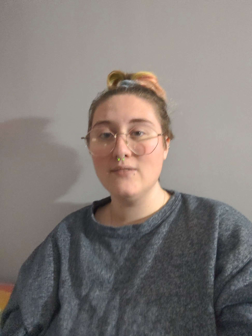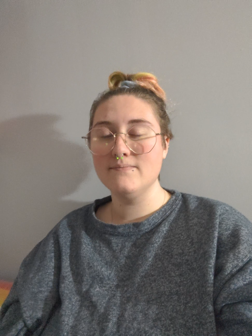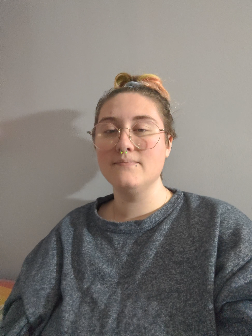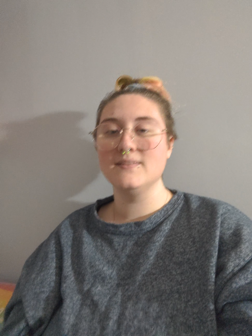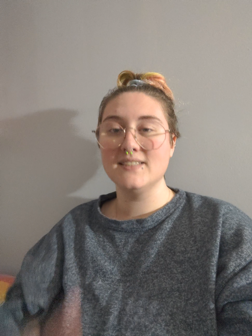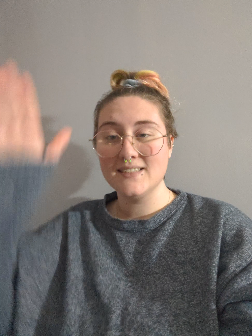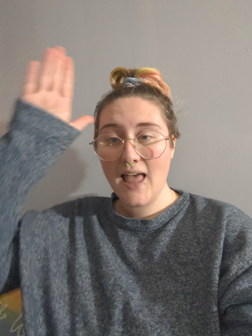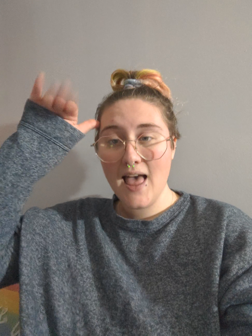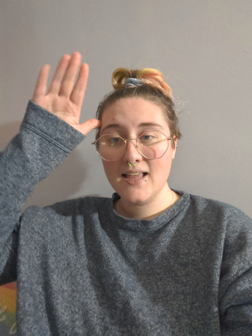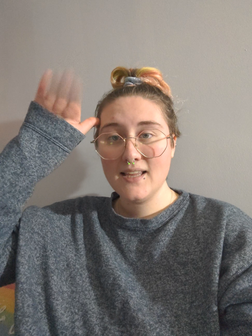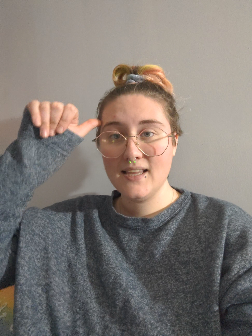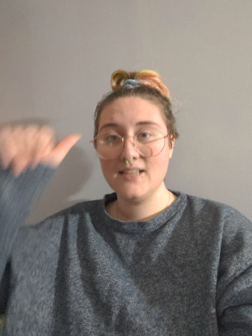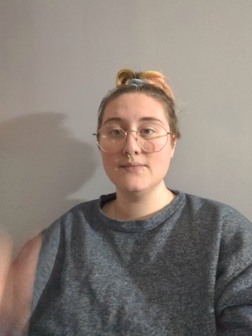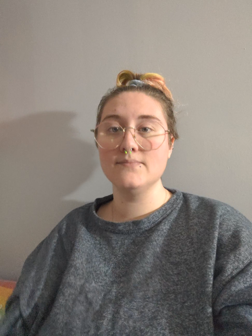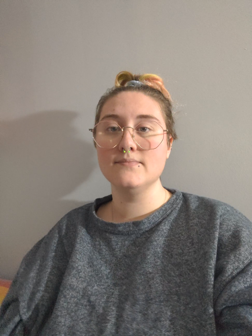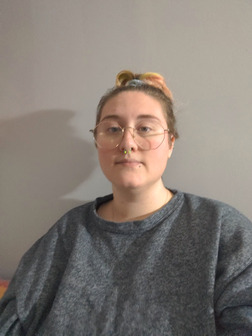donkey